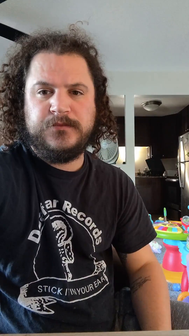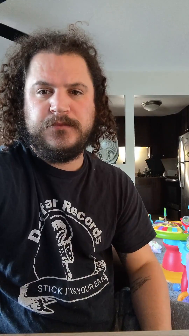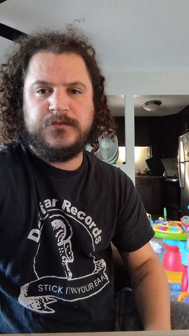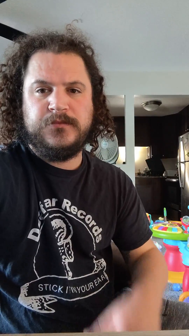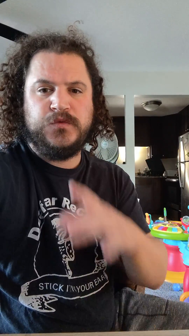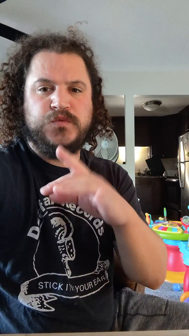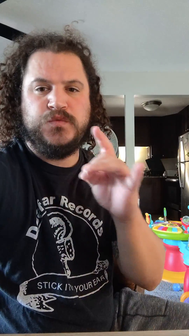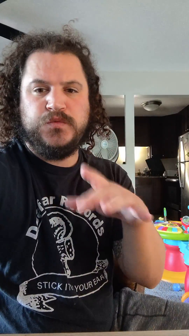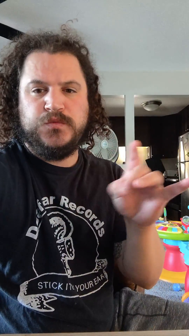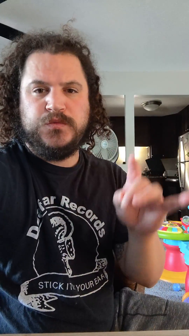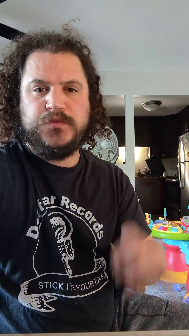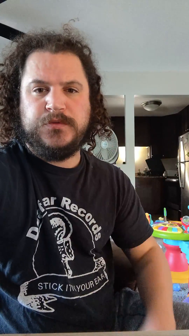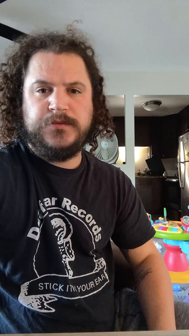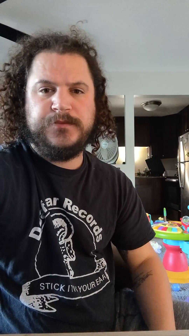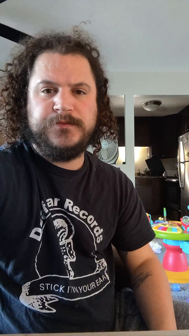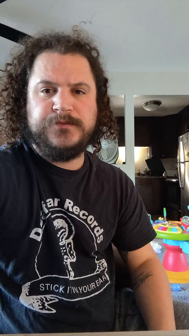choose